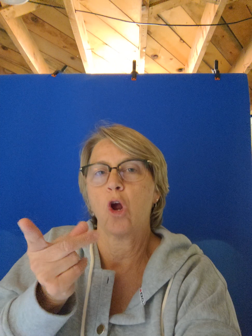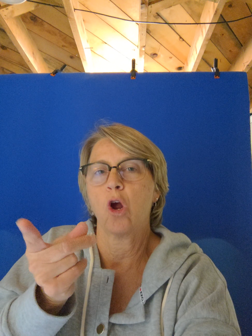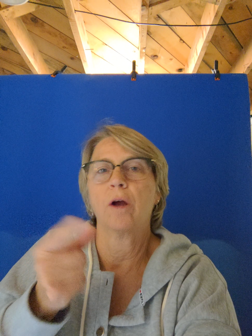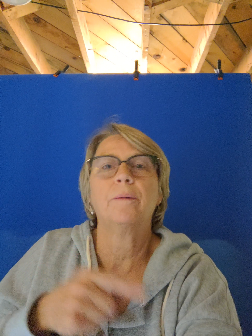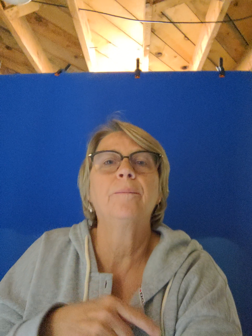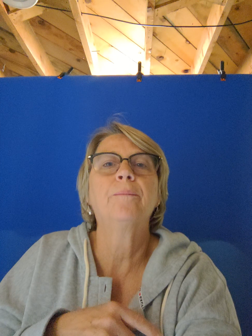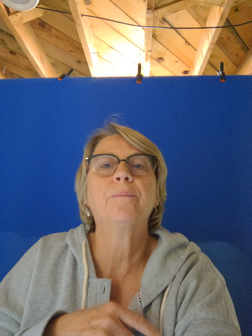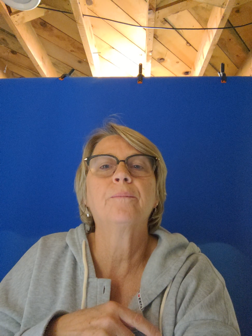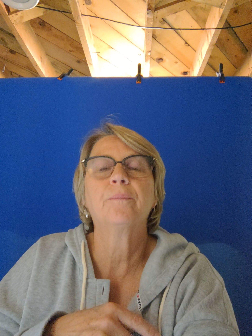dog